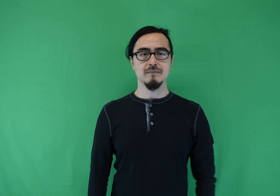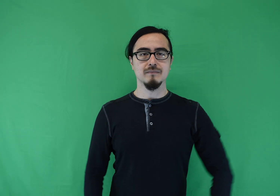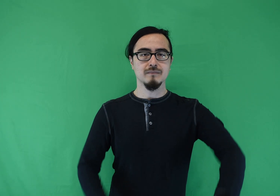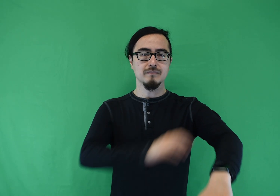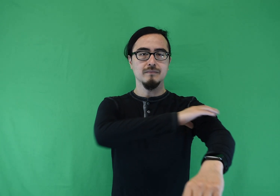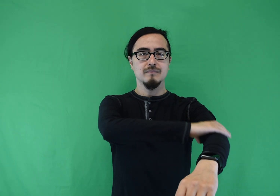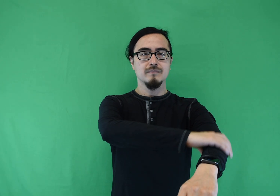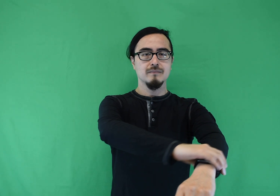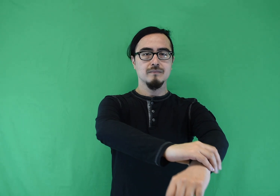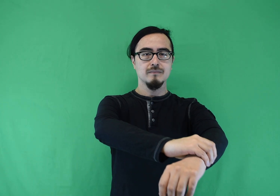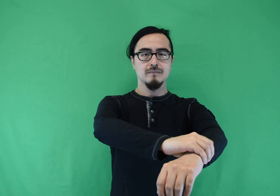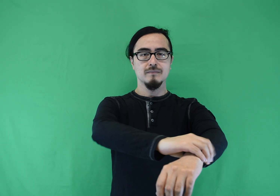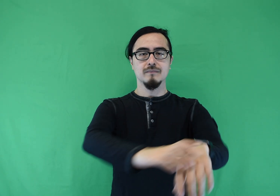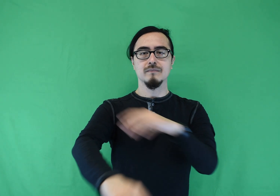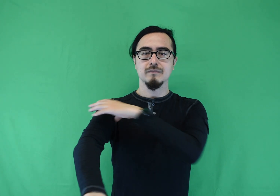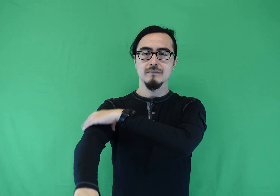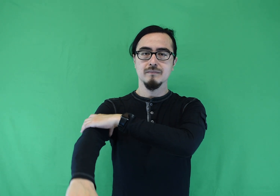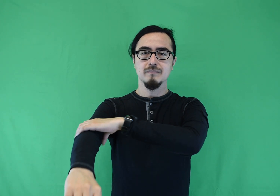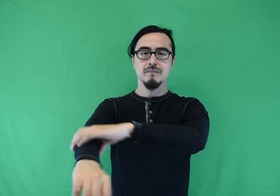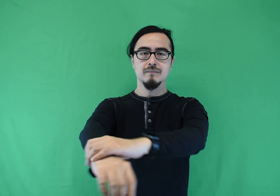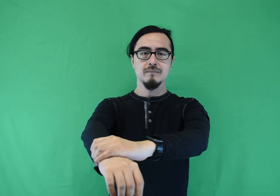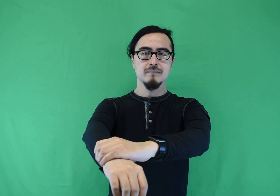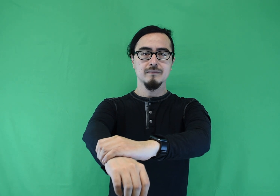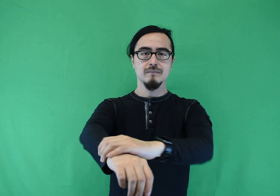brazos